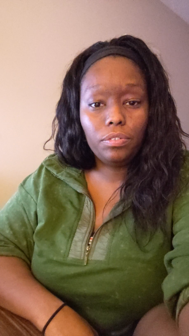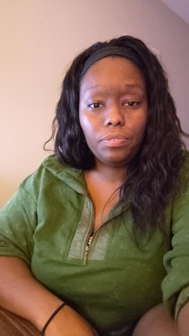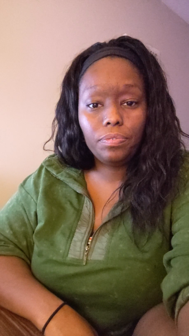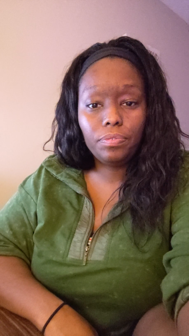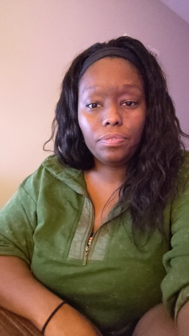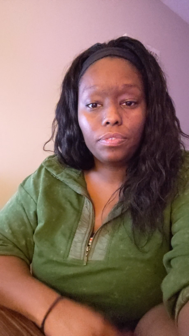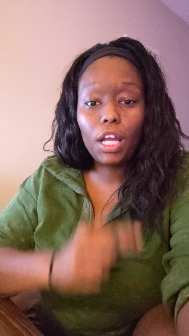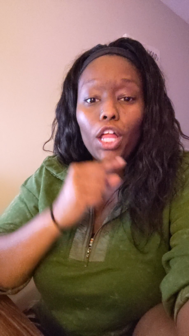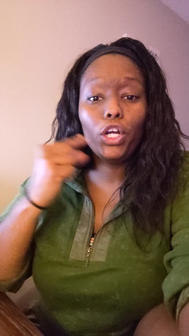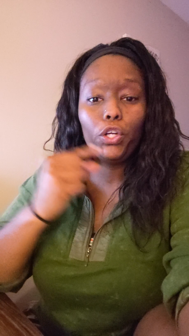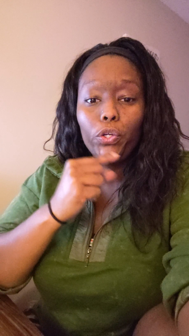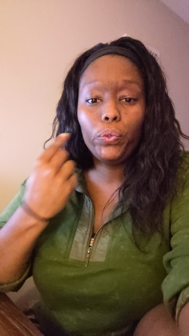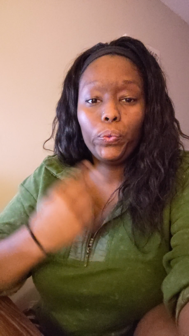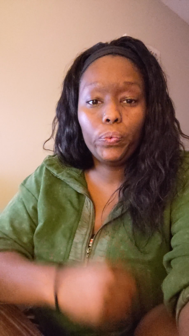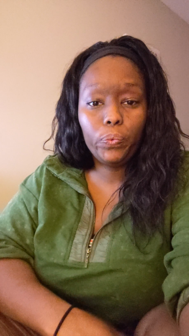glue